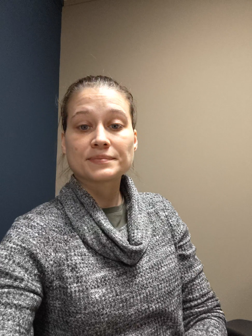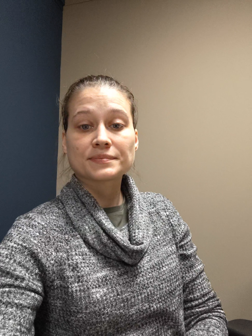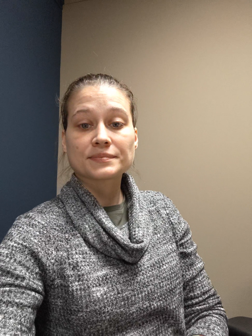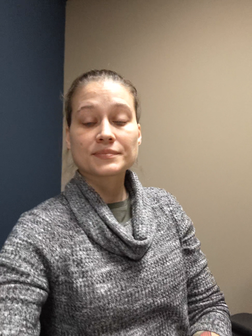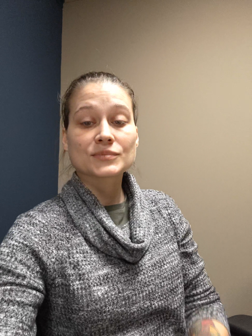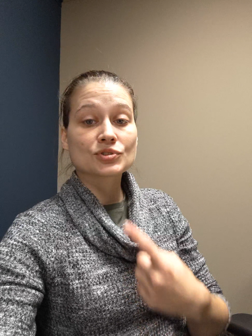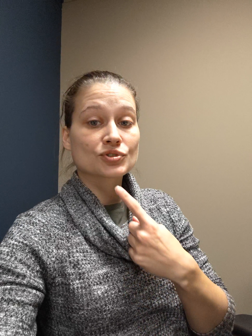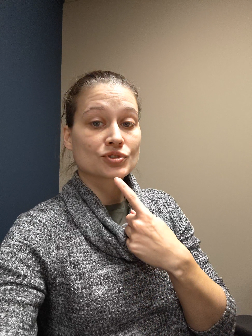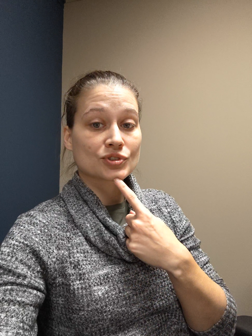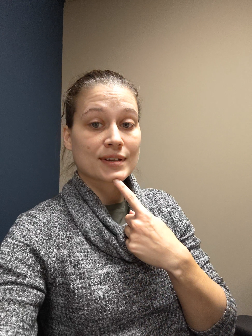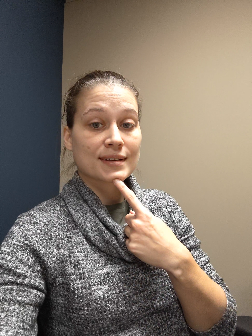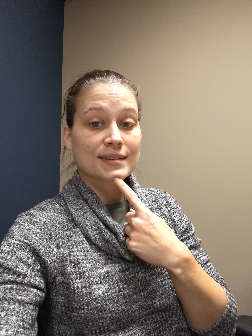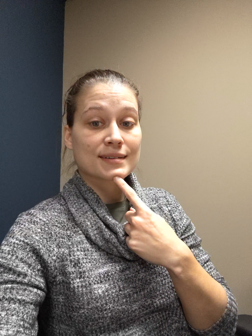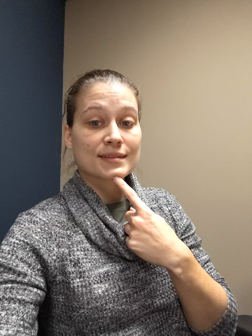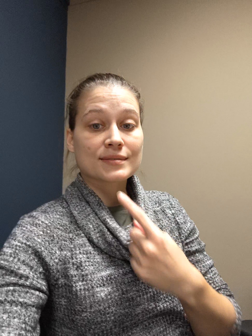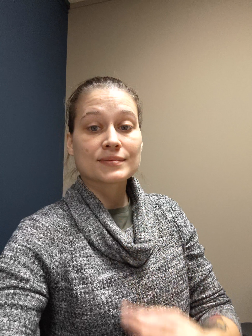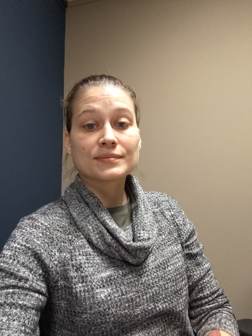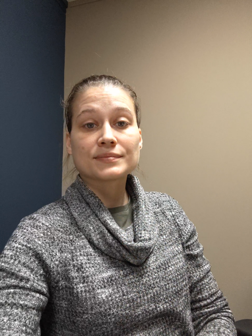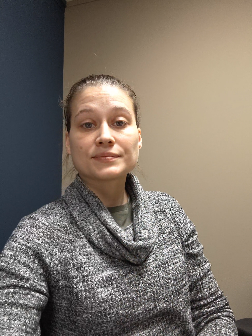chin